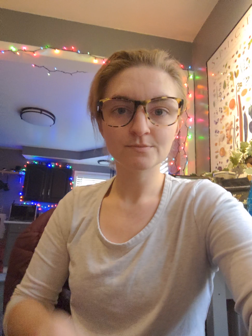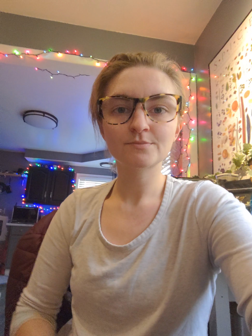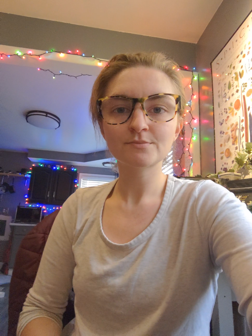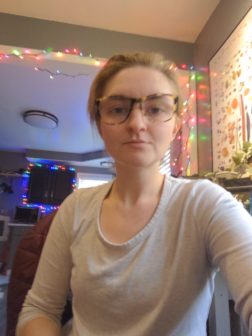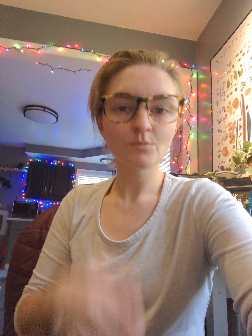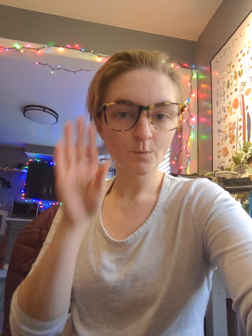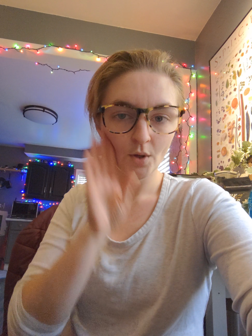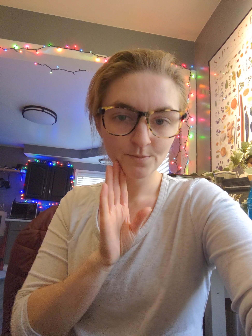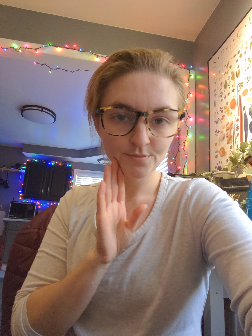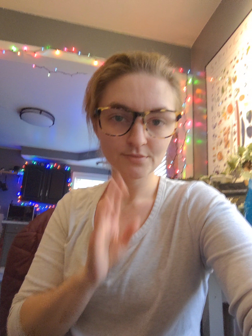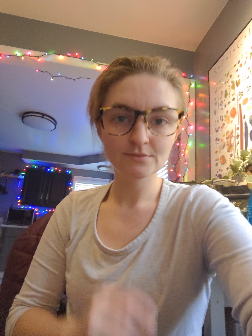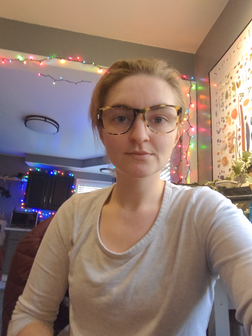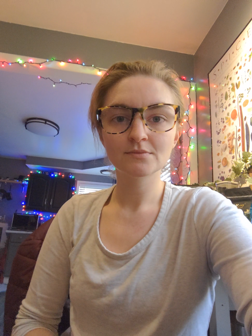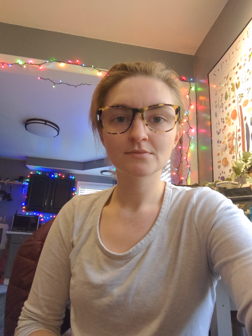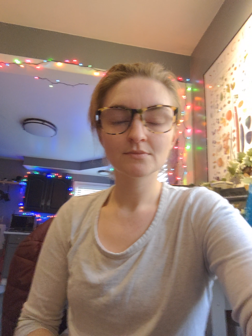brown